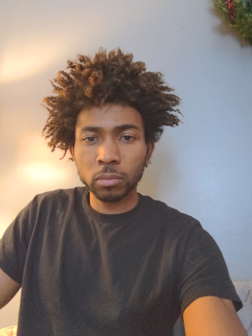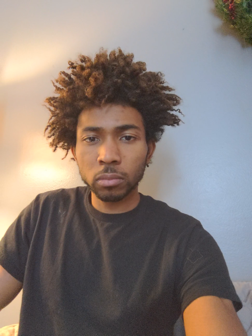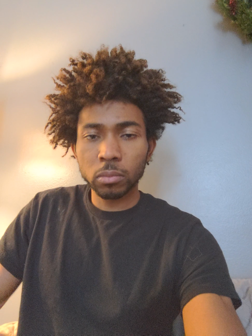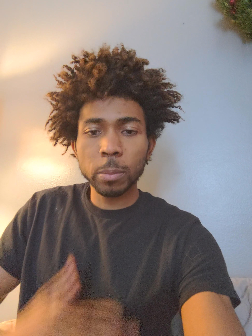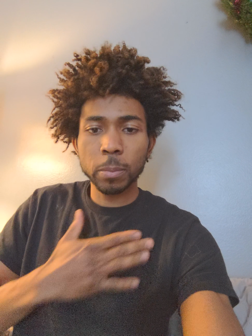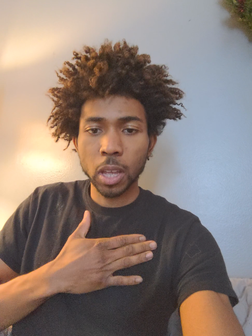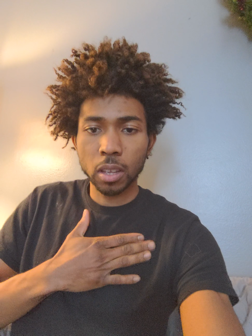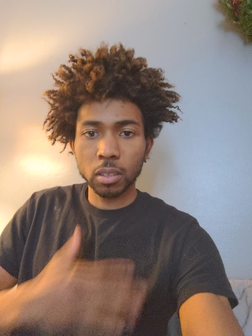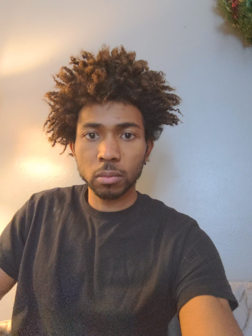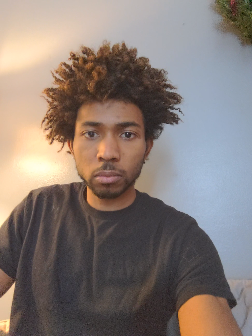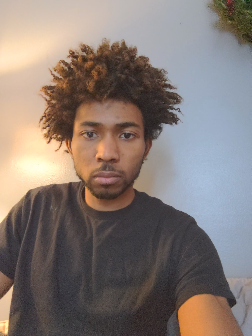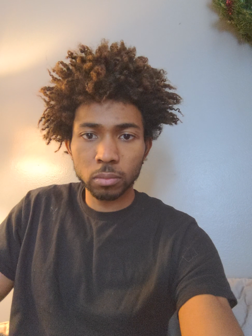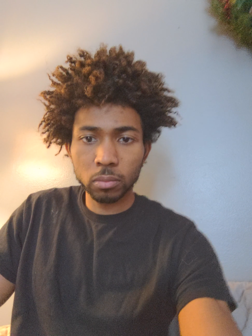my